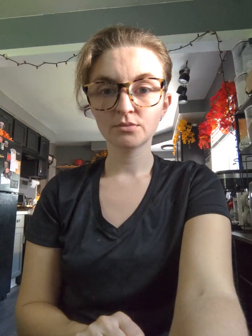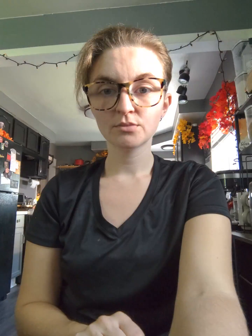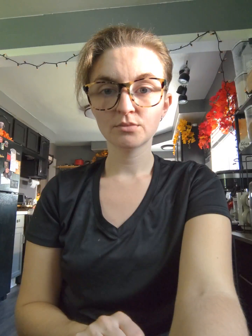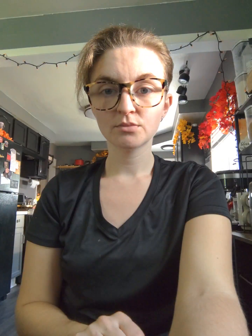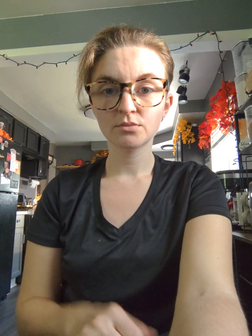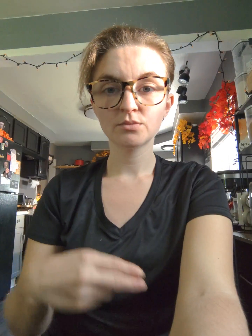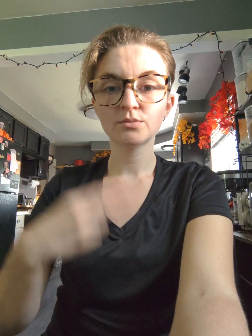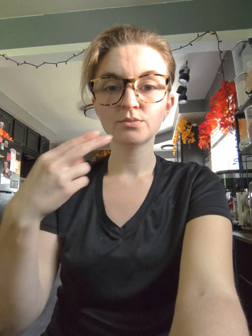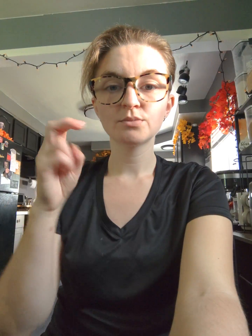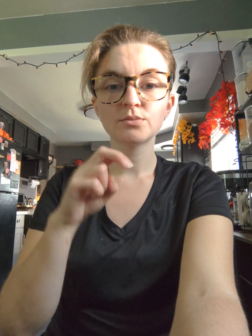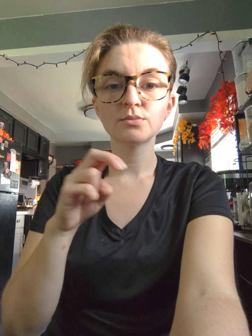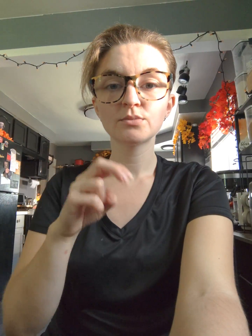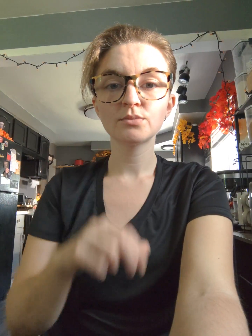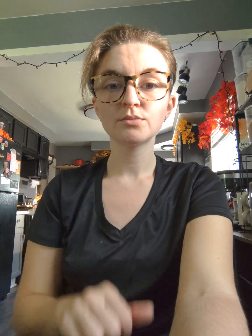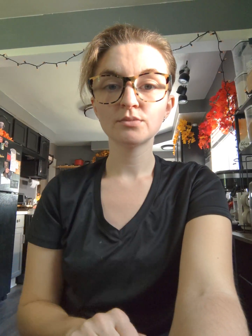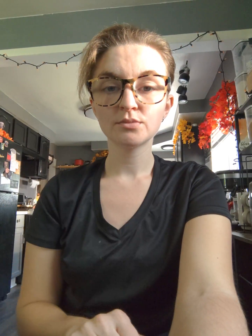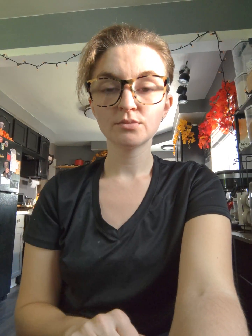high chair